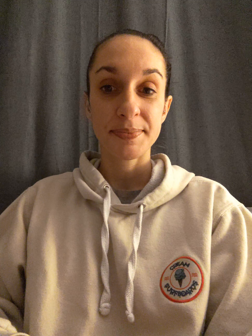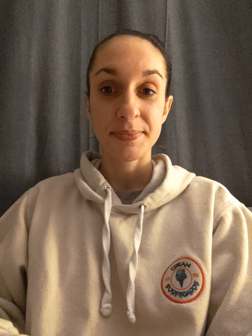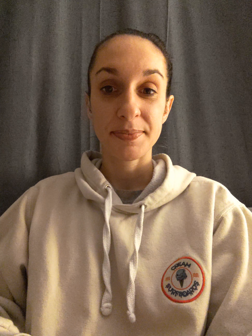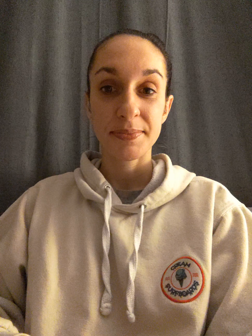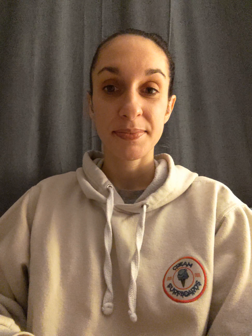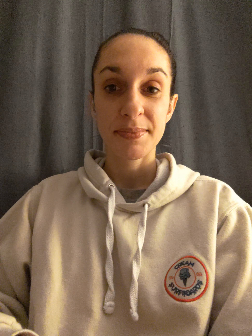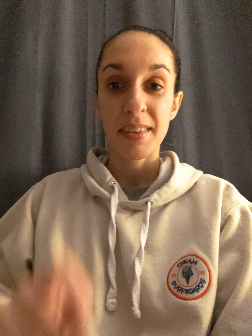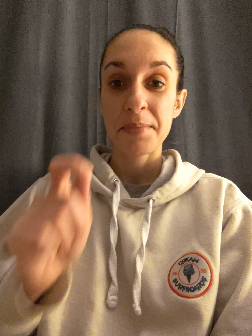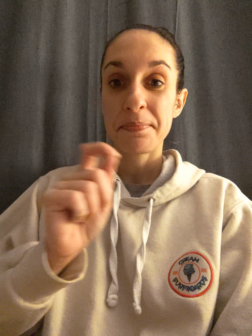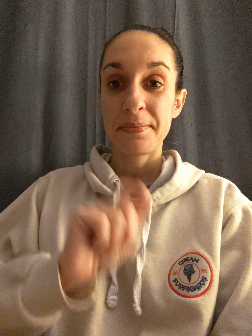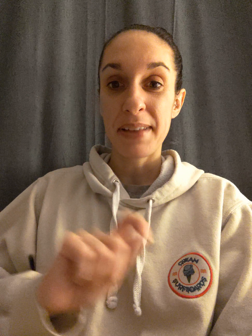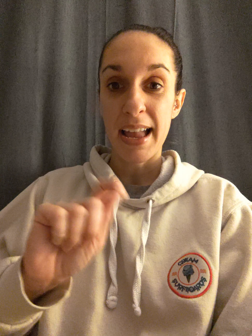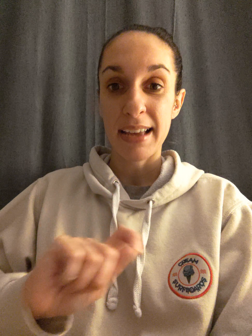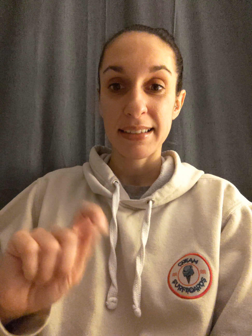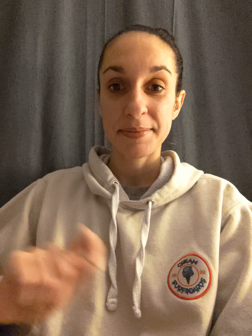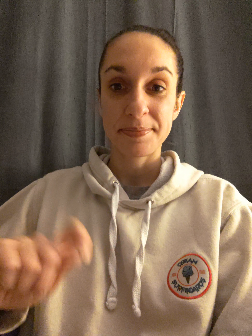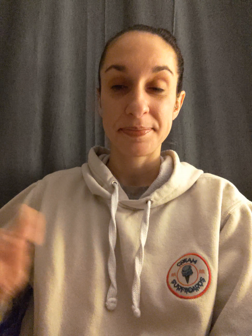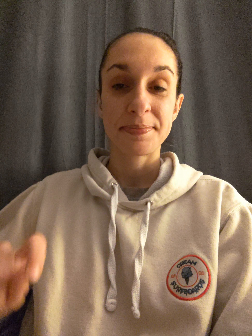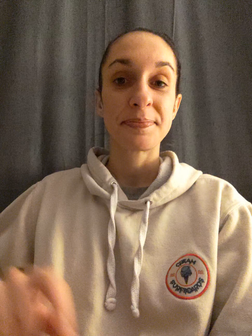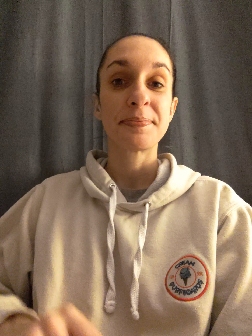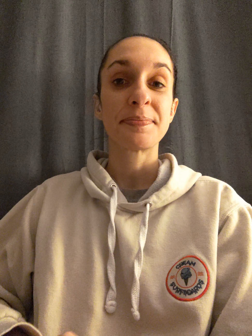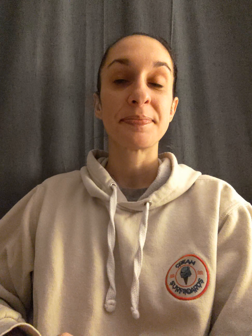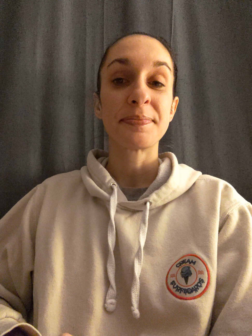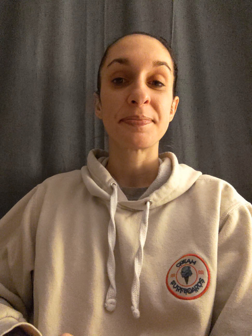pen